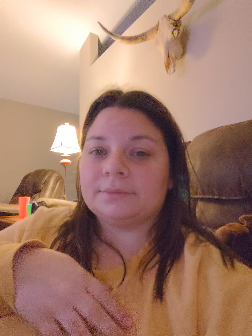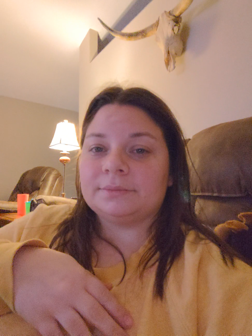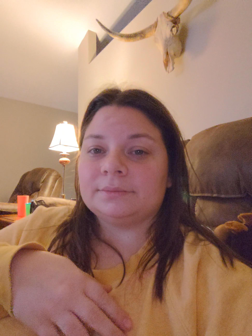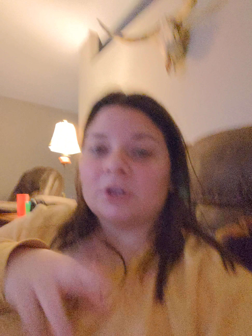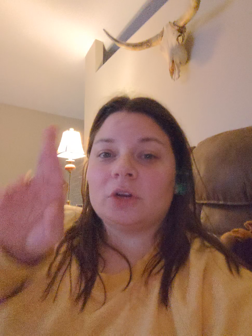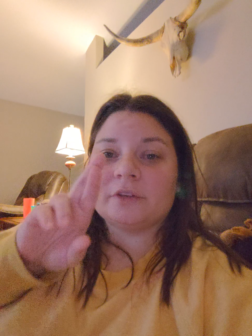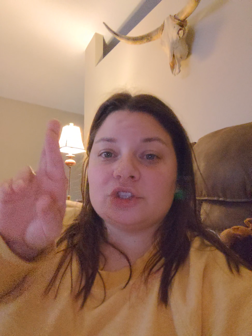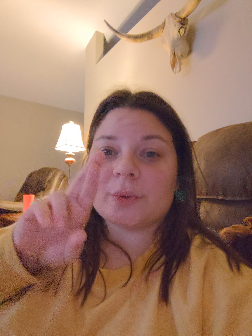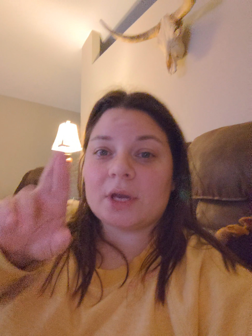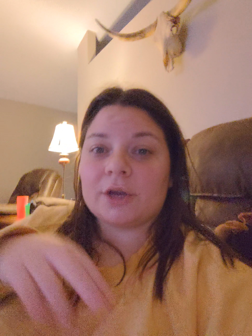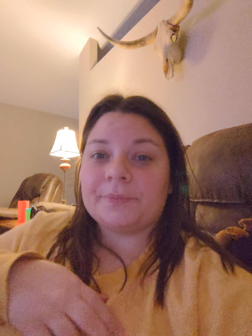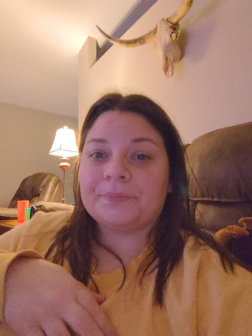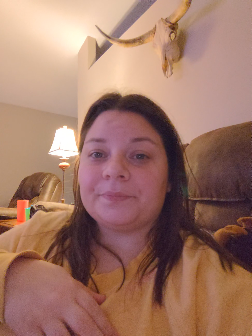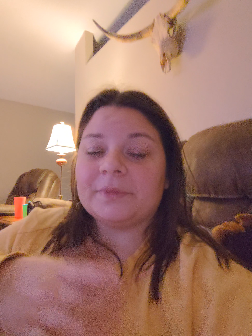refrigerator